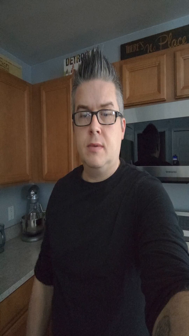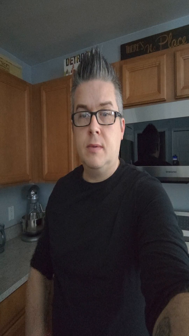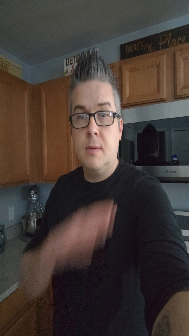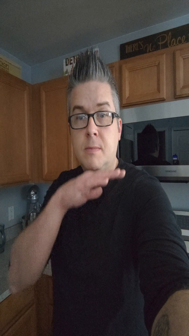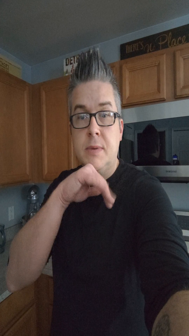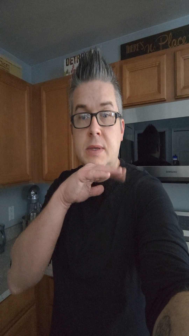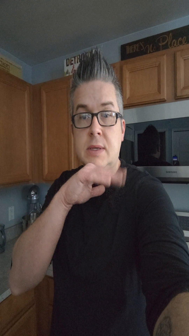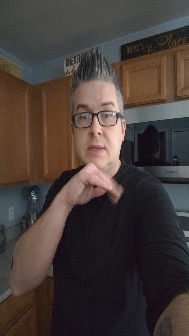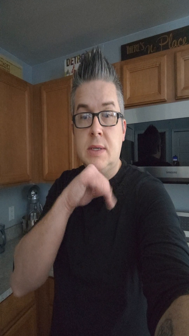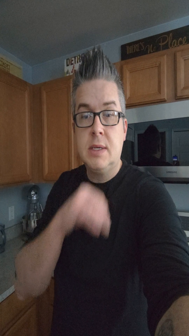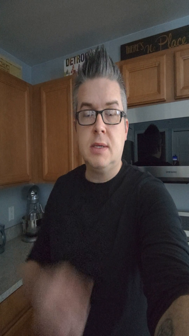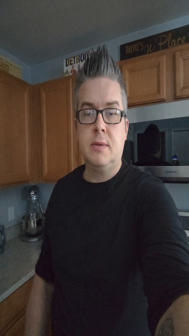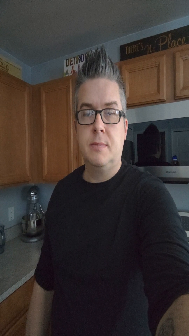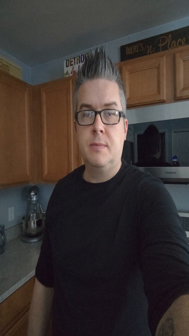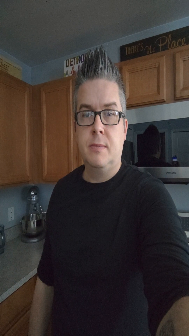pig